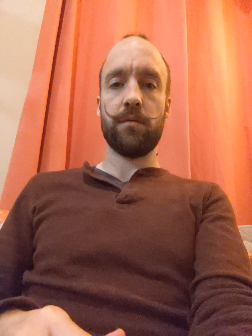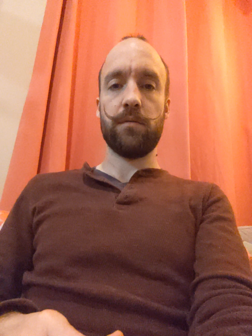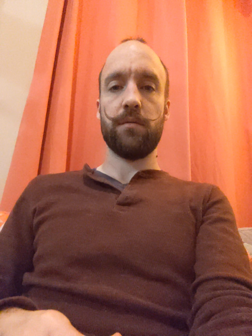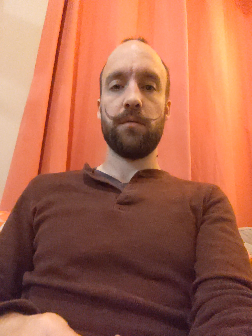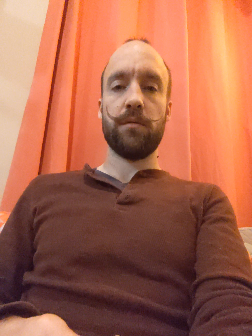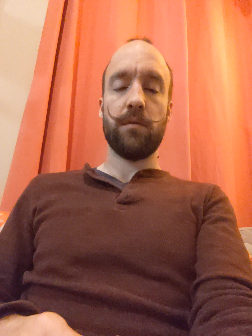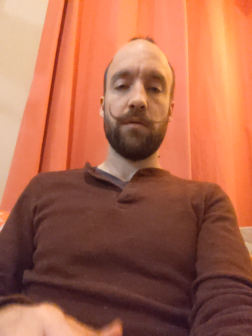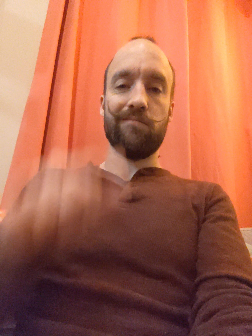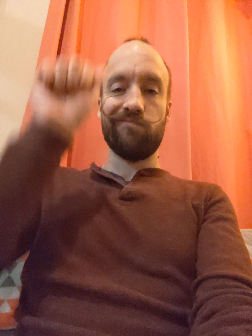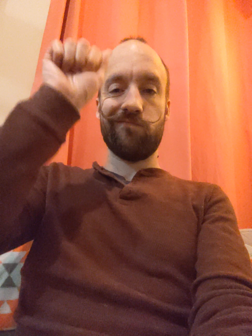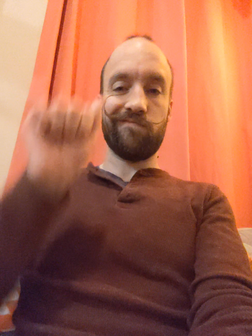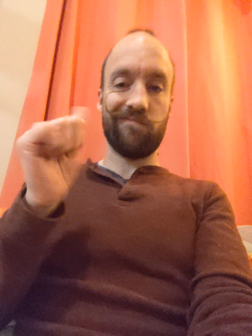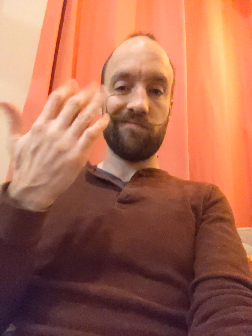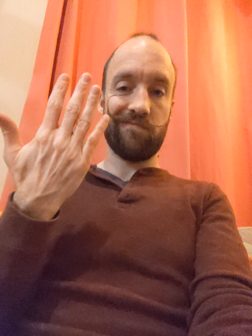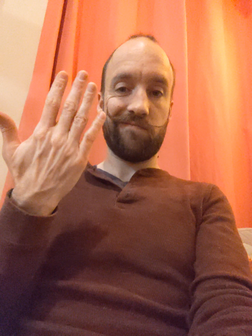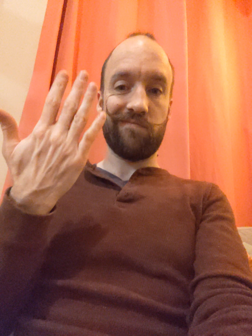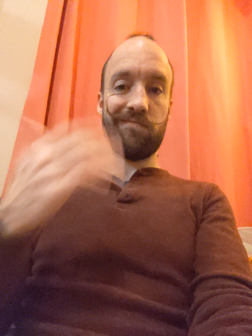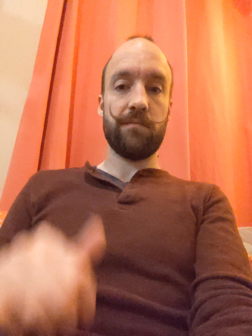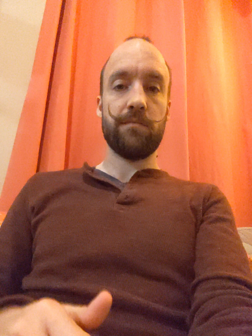mitten